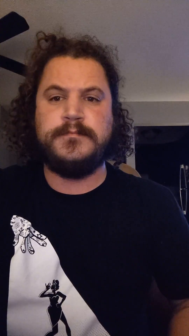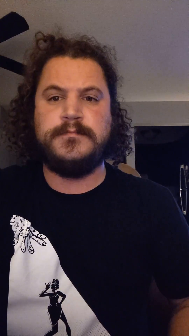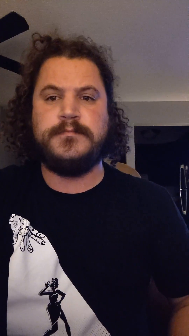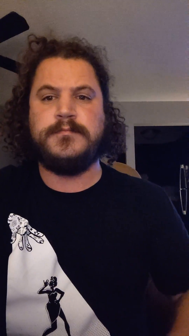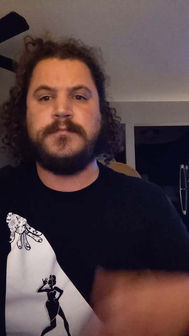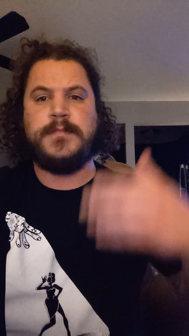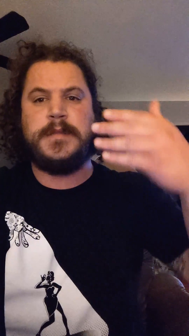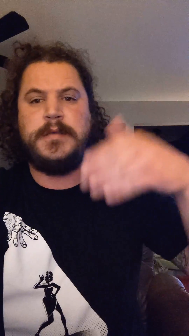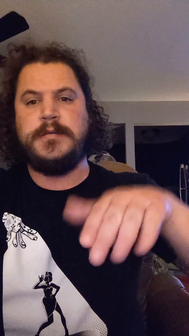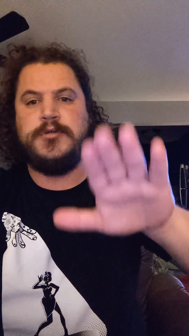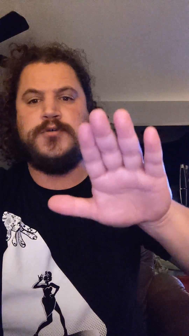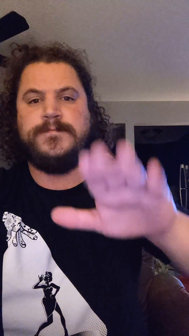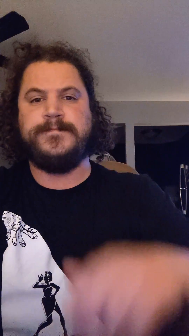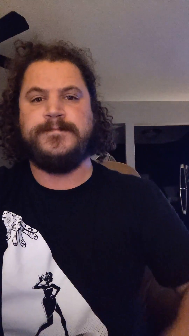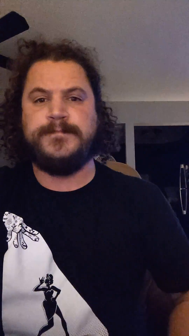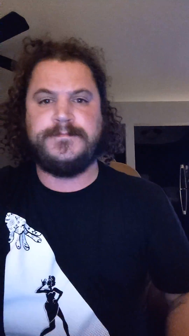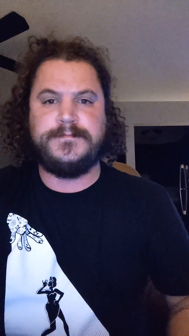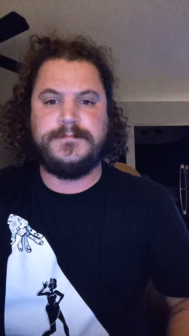enter